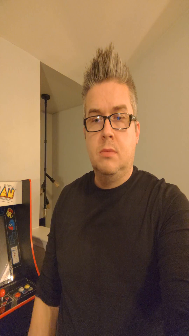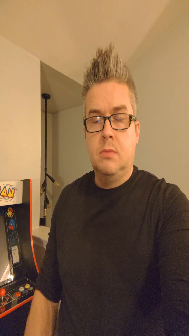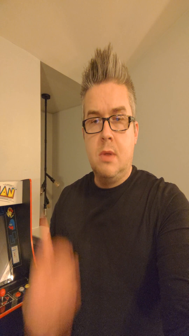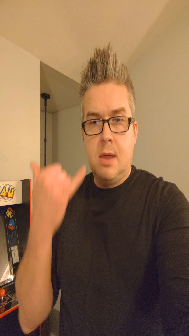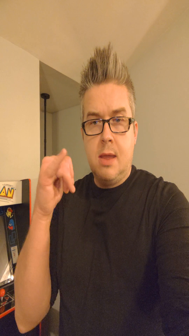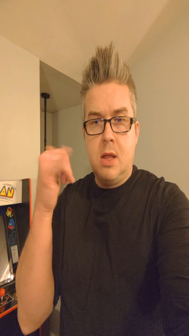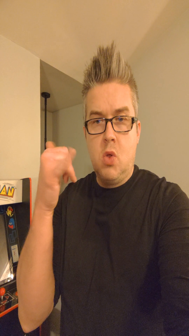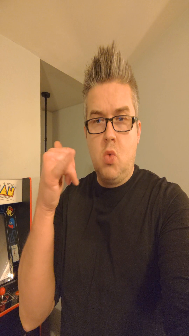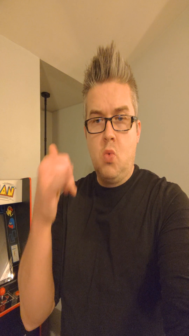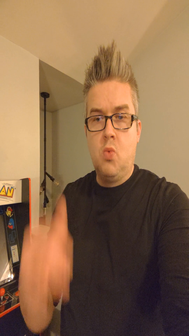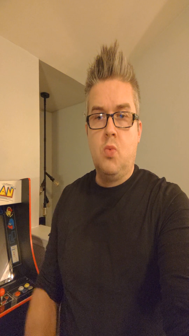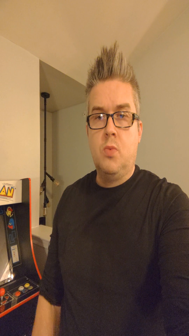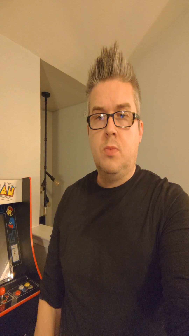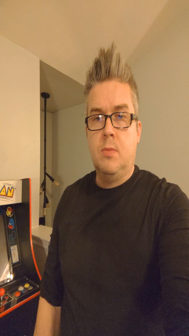yellow